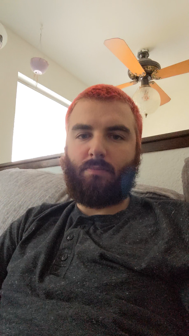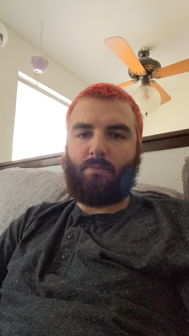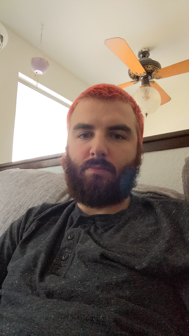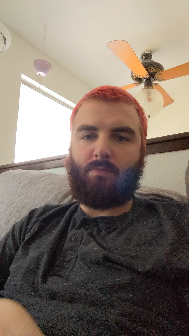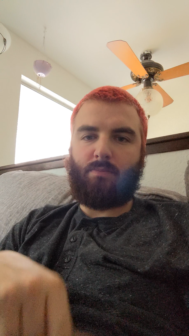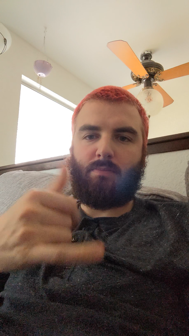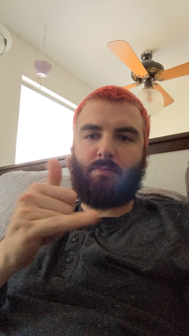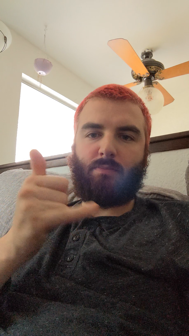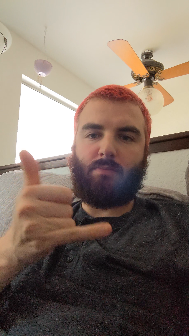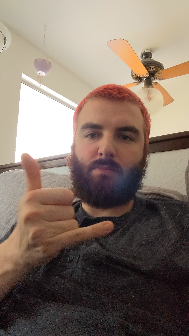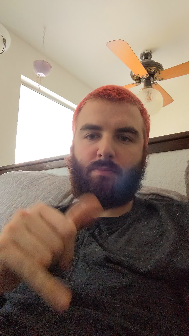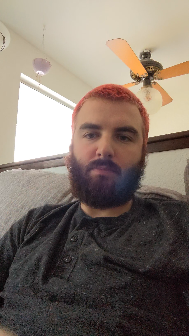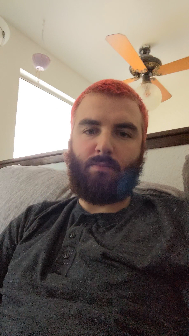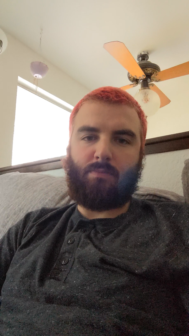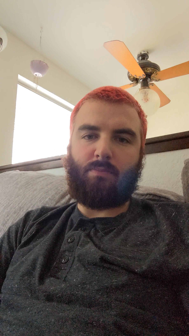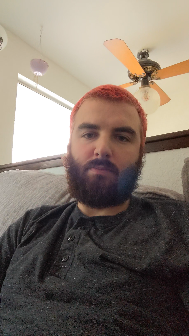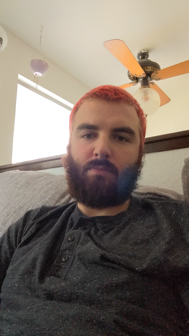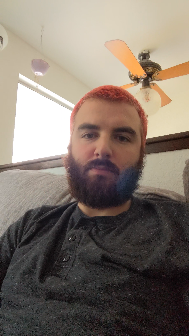party